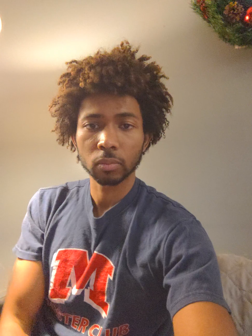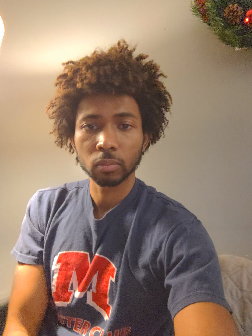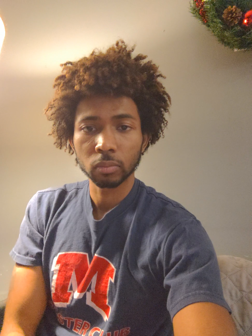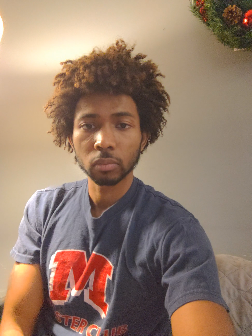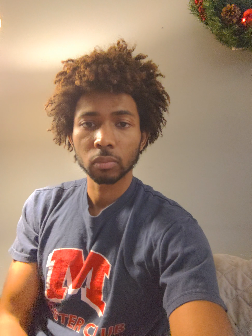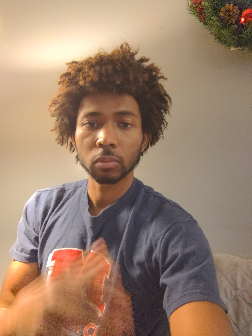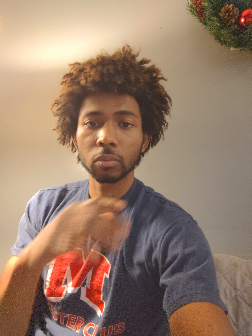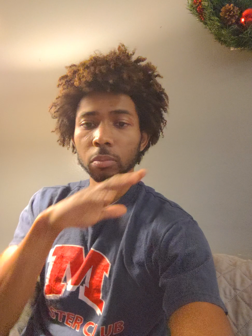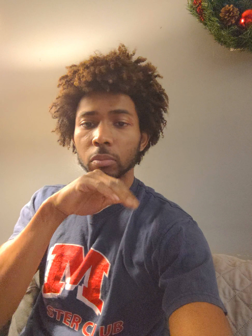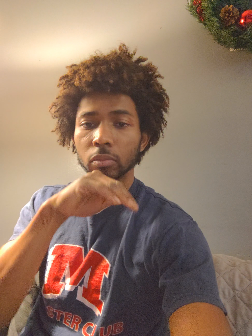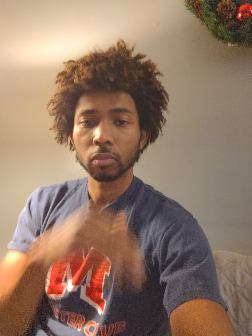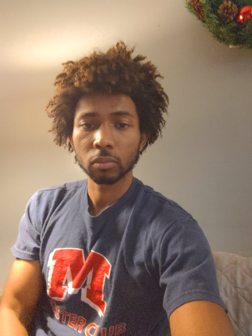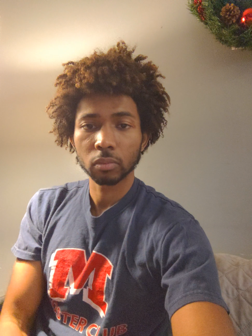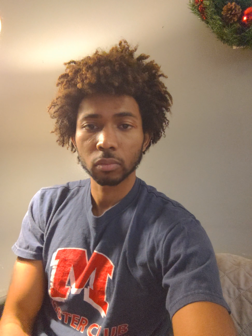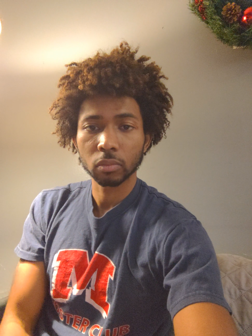pig